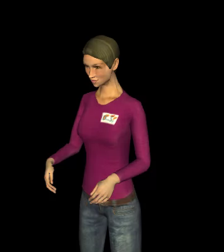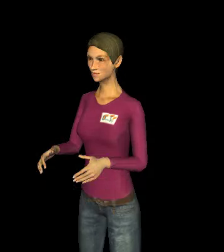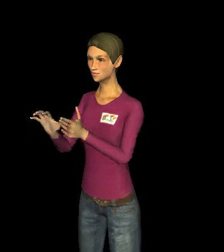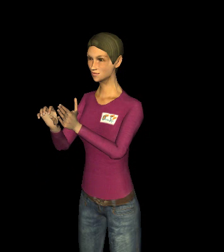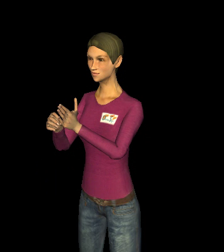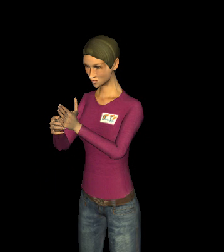طماطم